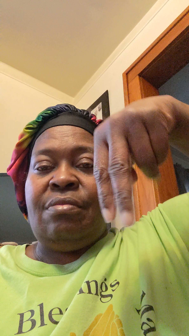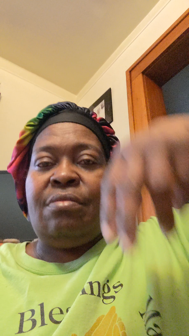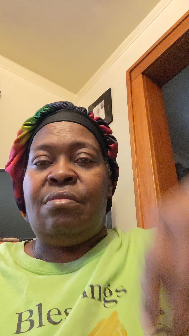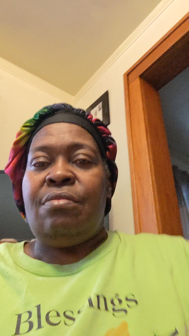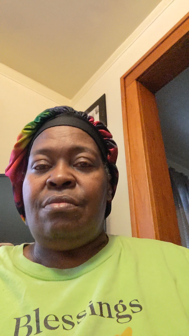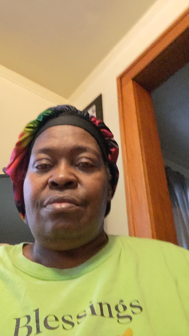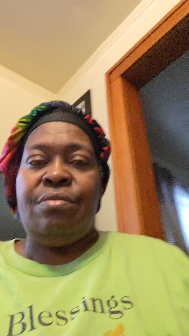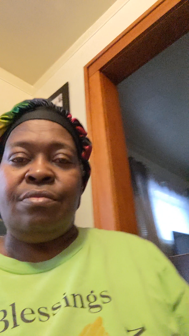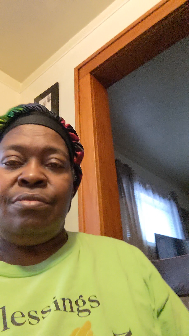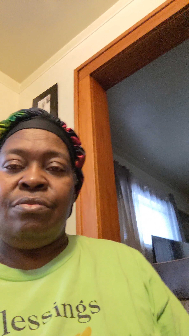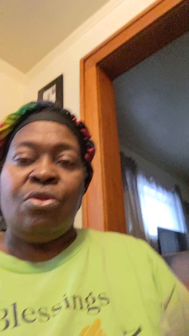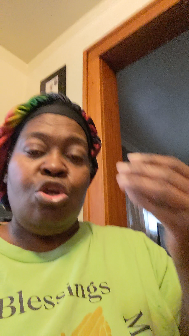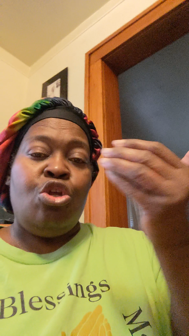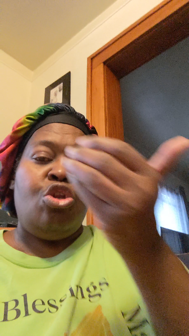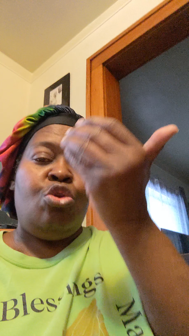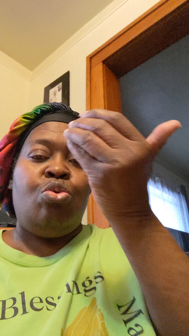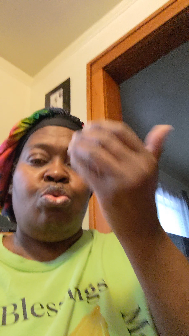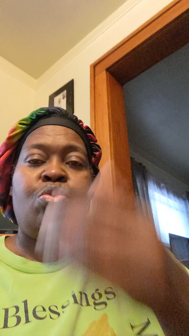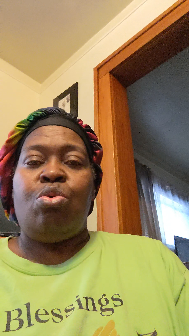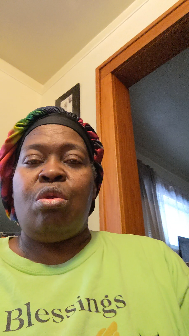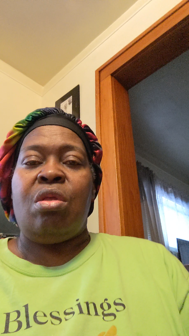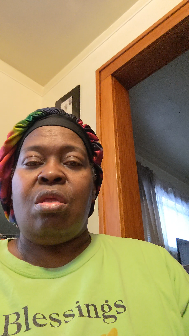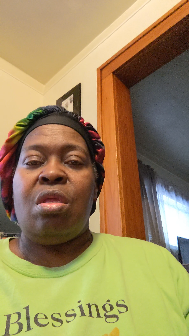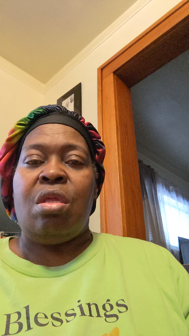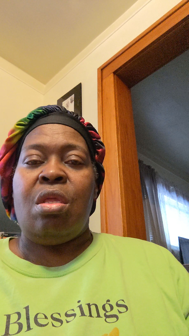new